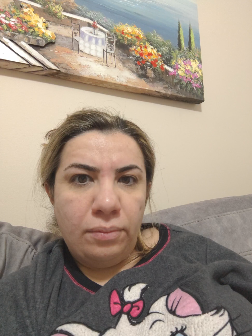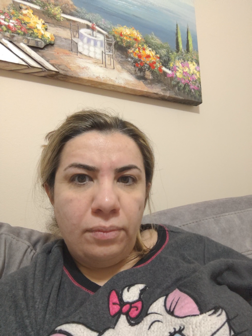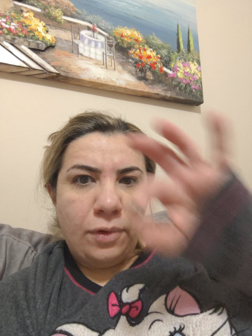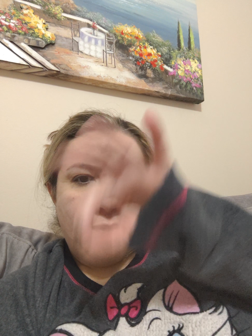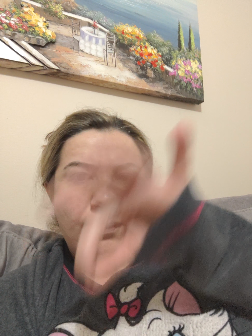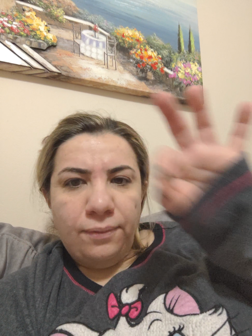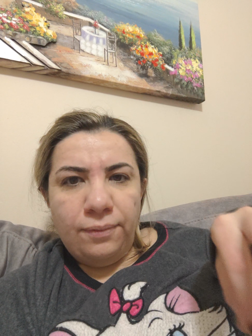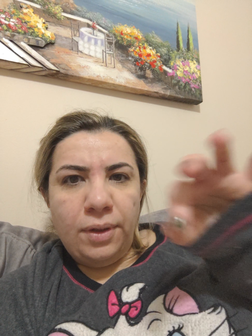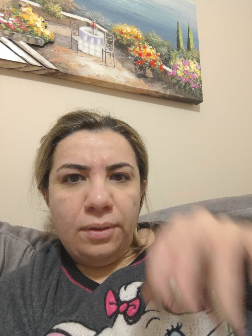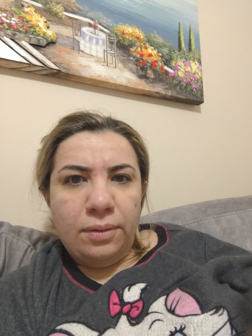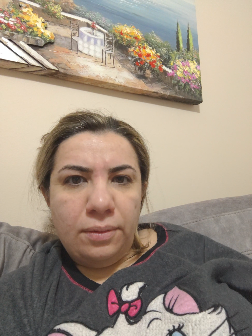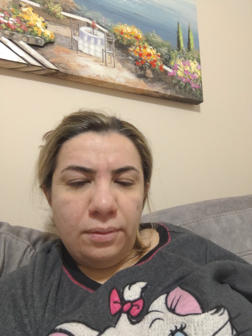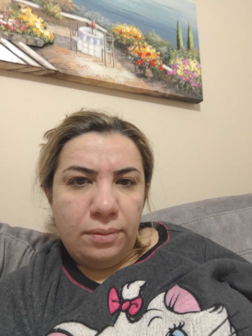french fries